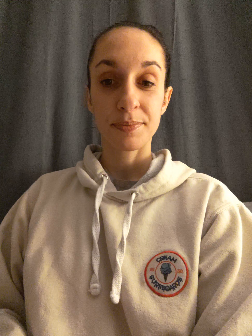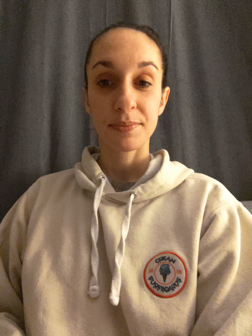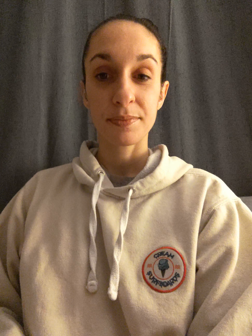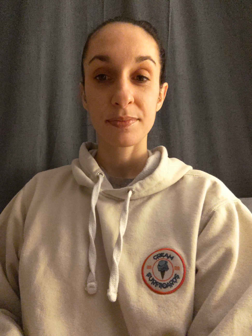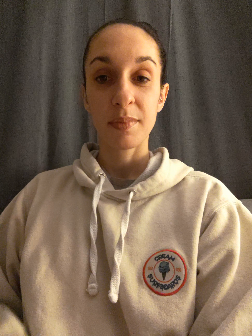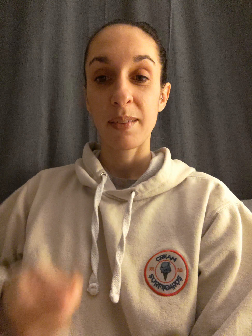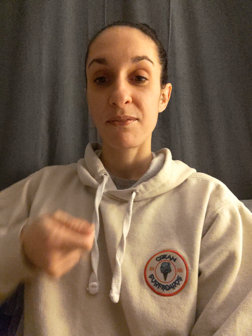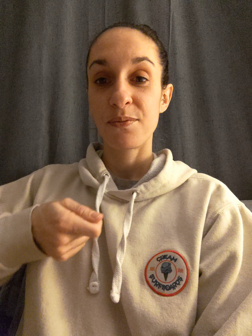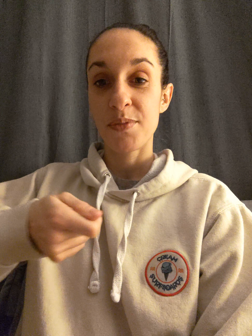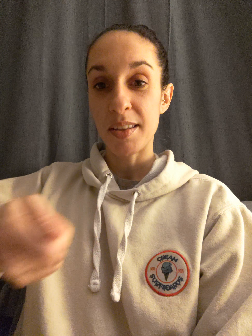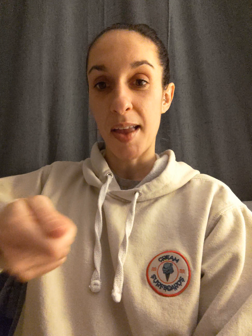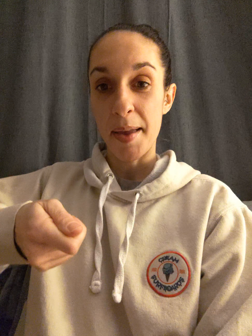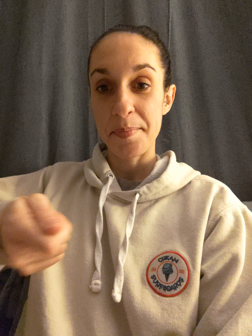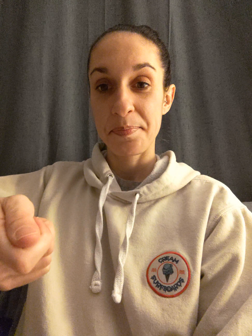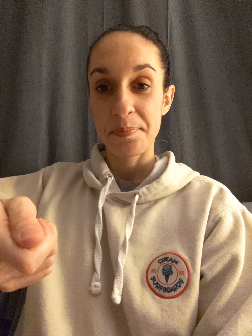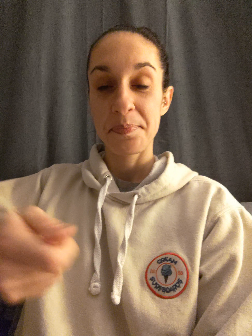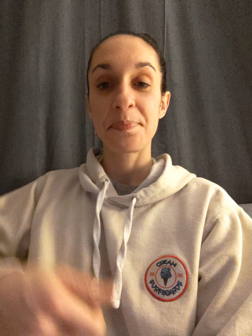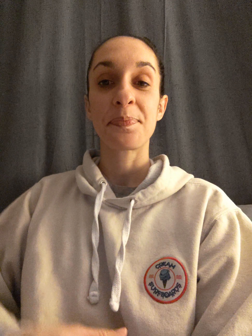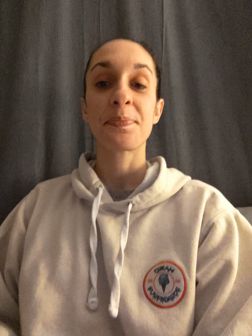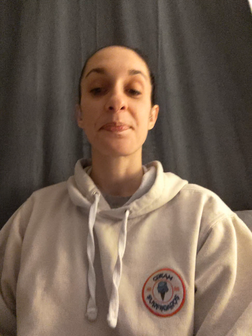vacuum